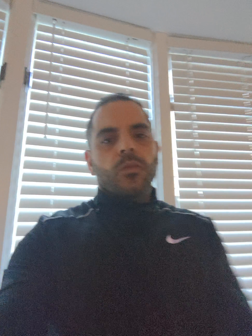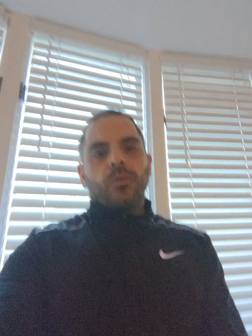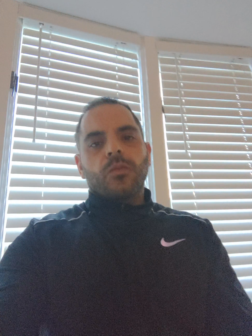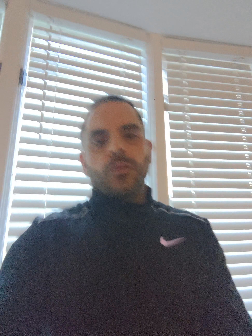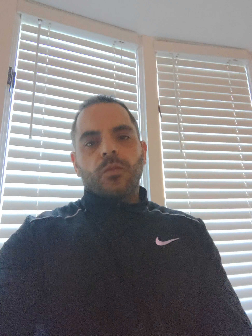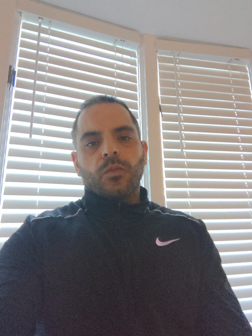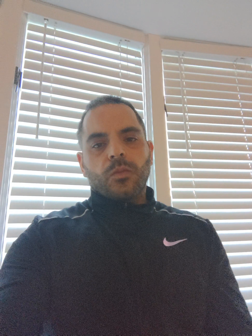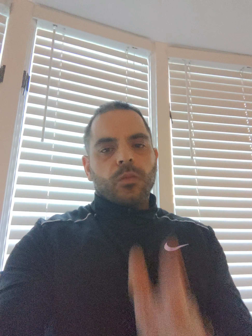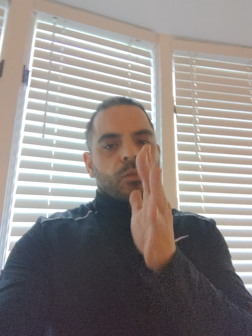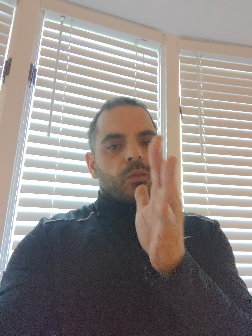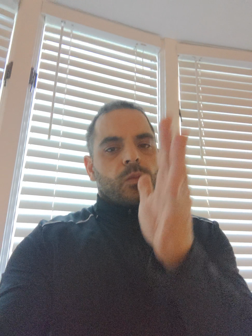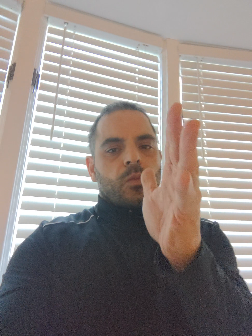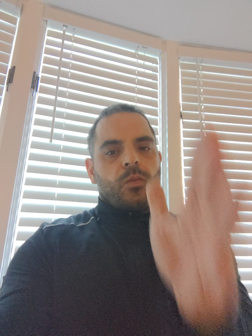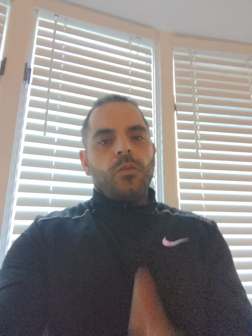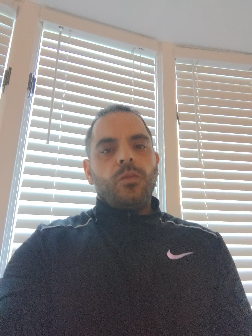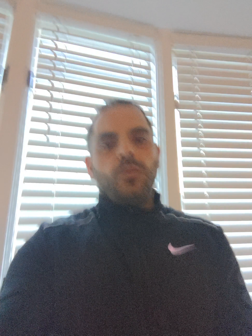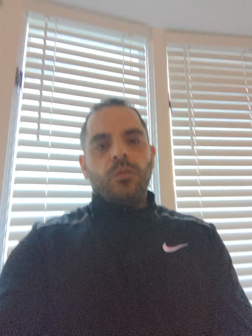grandma